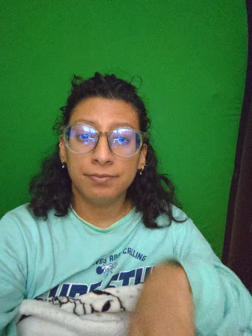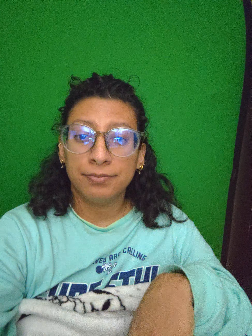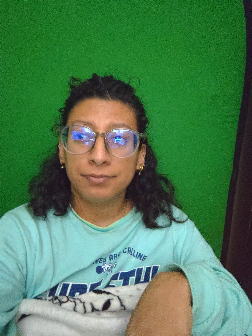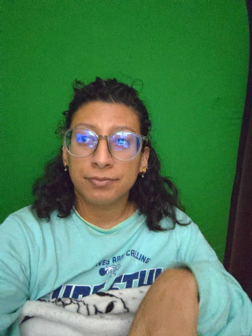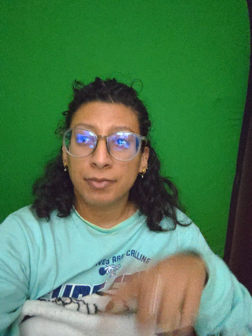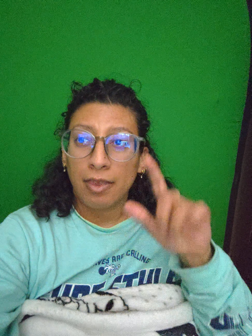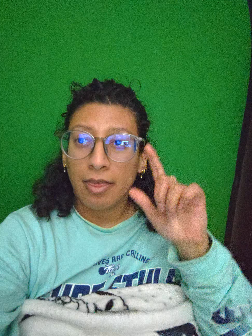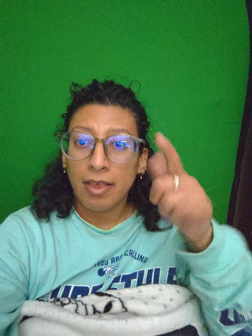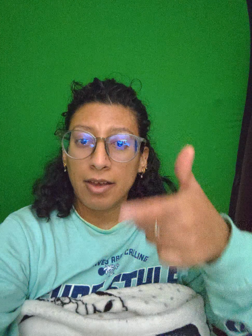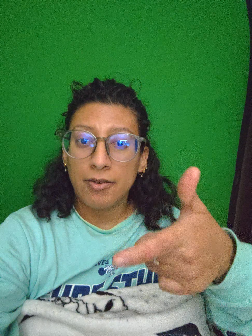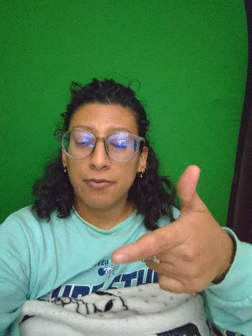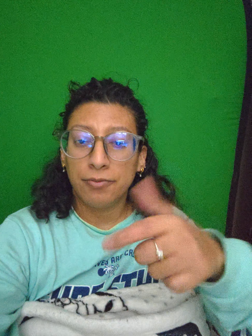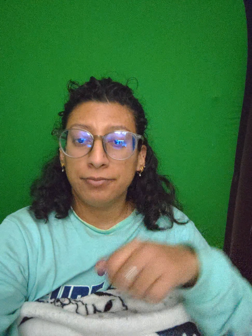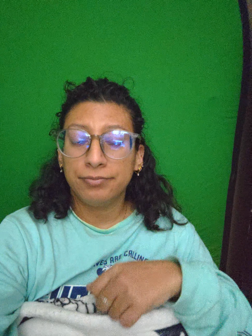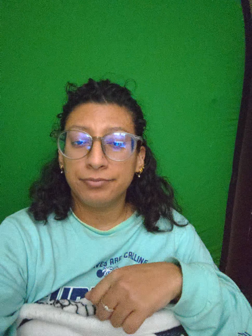later